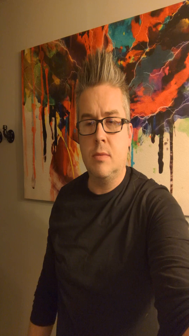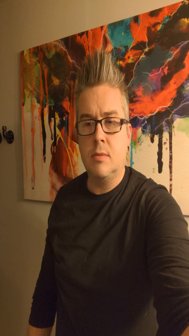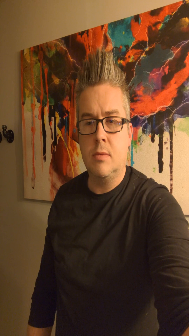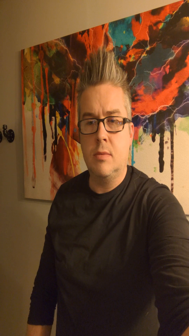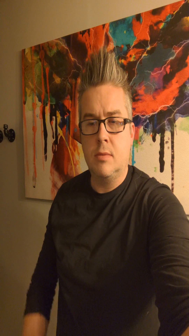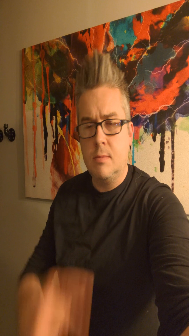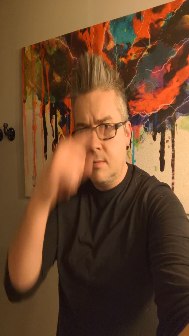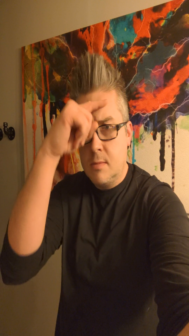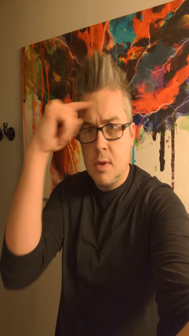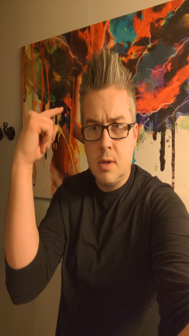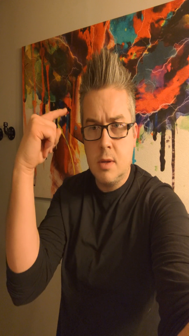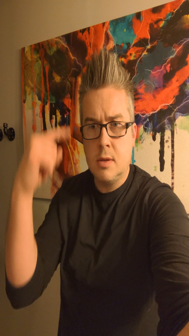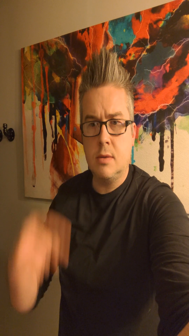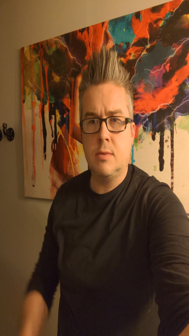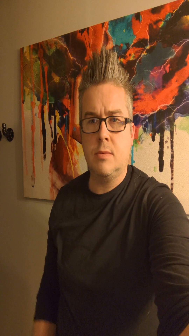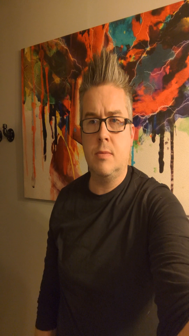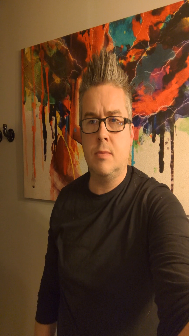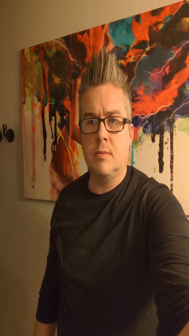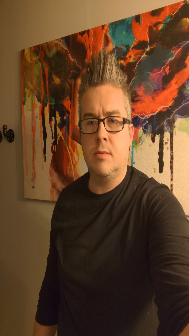black